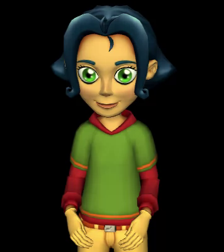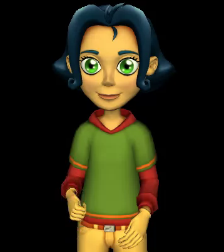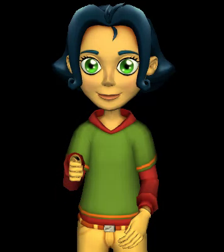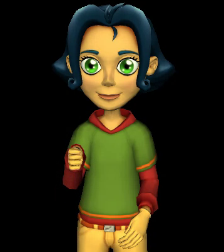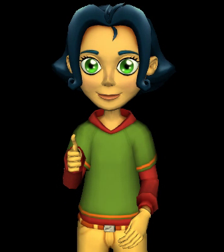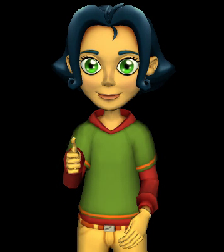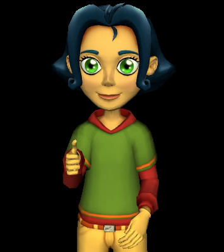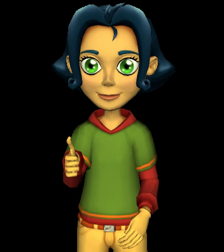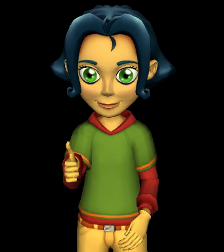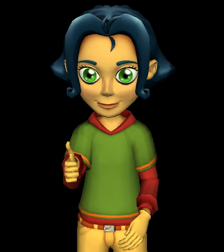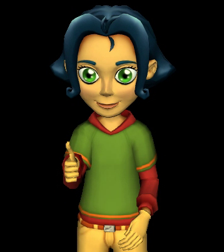قريبا